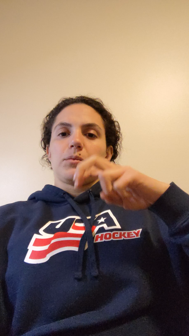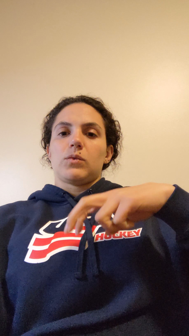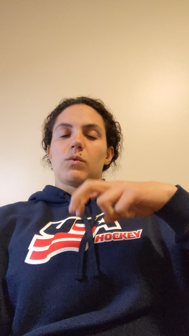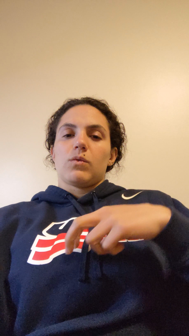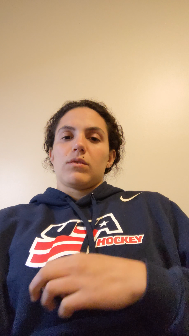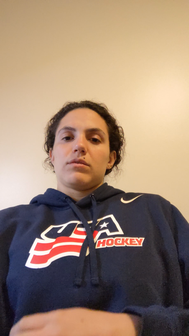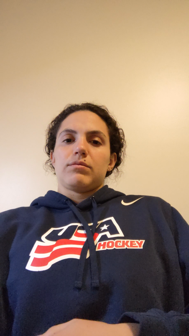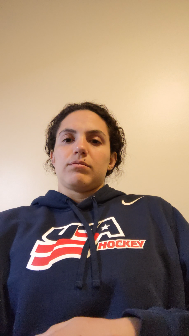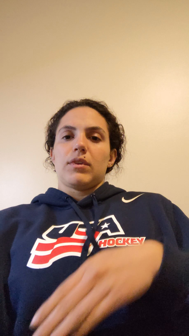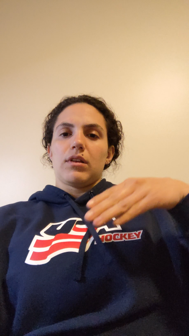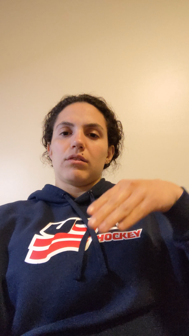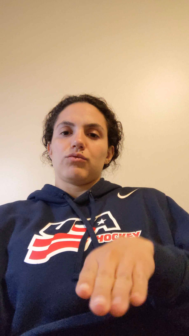enter